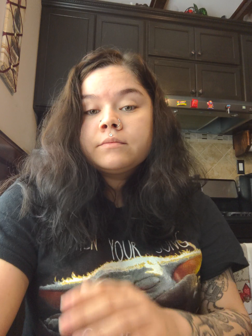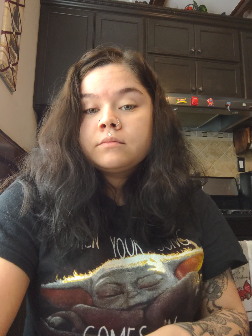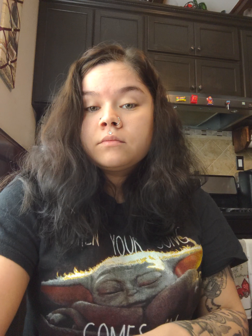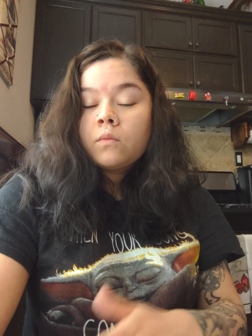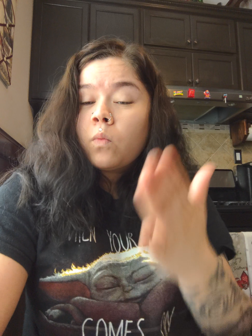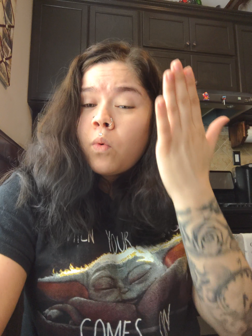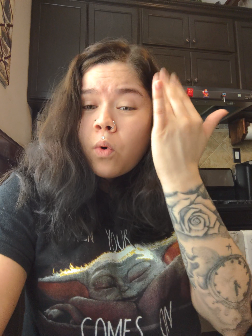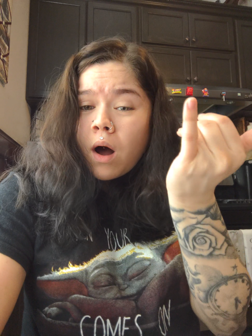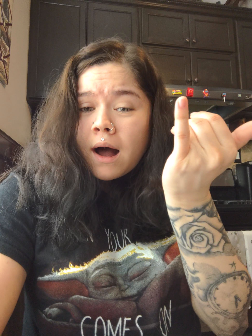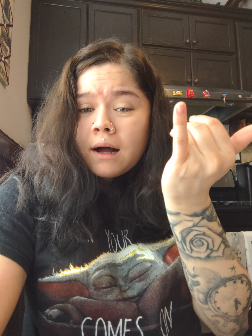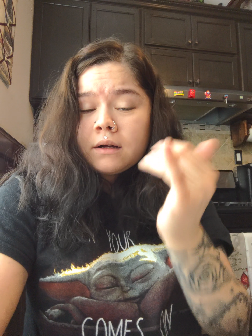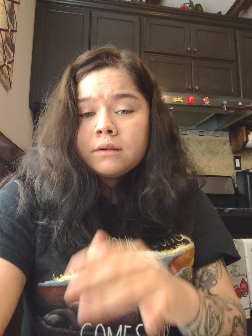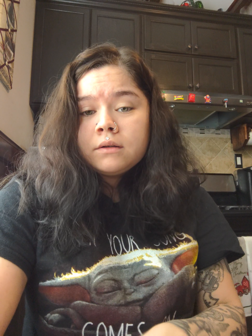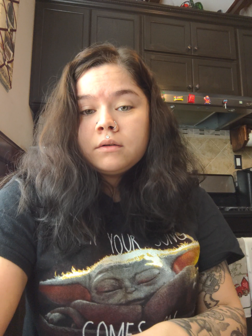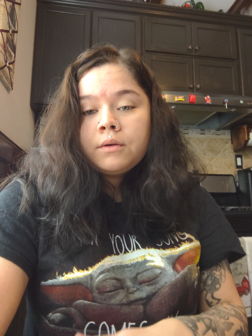why